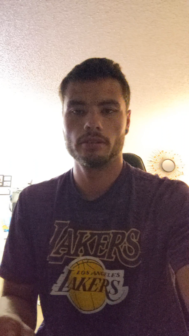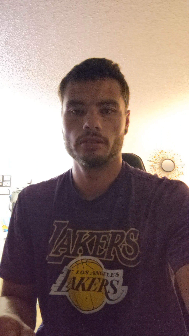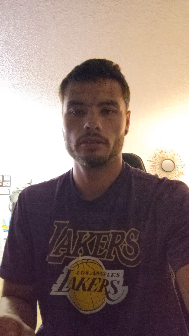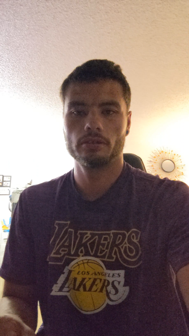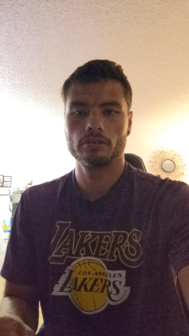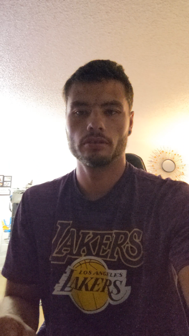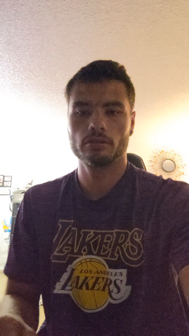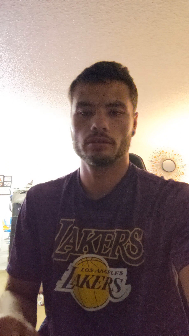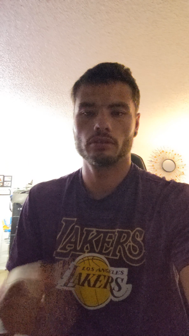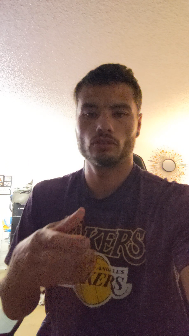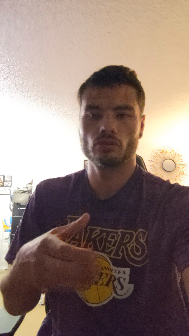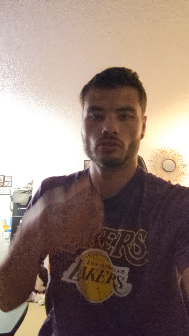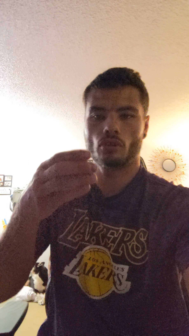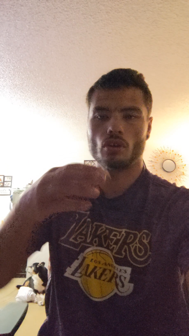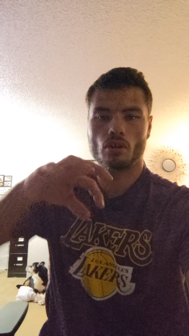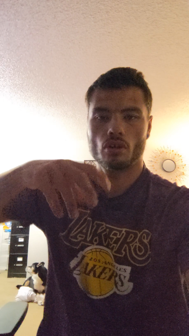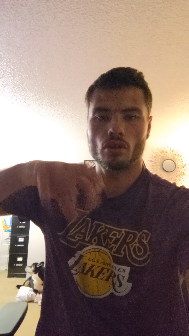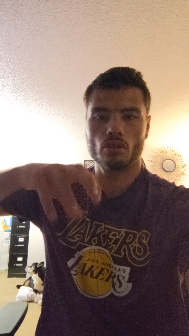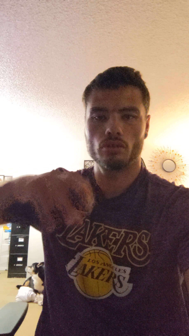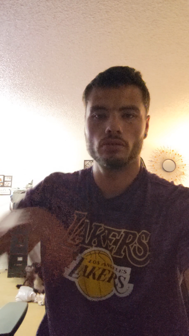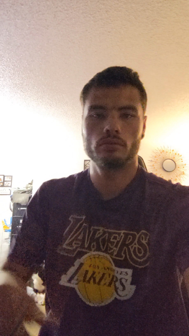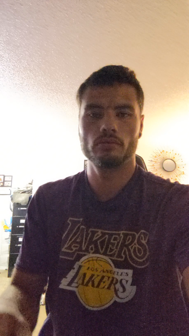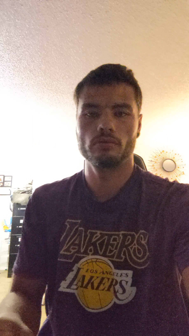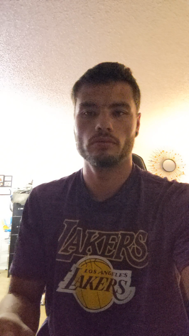jar